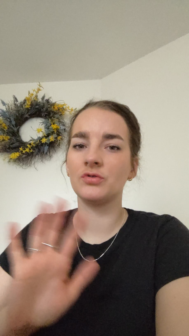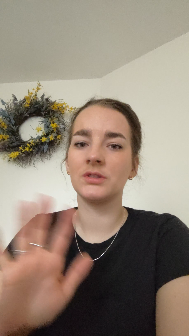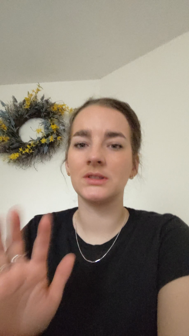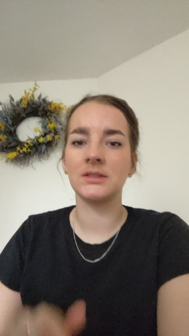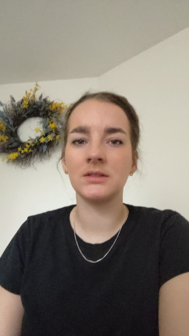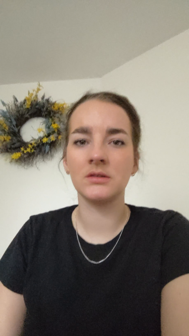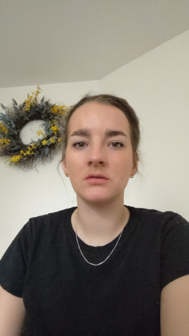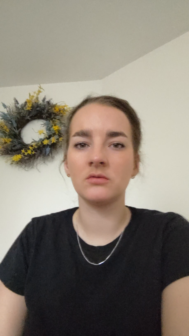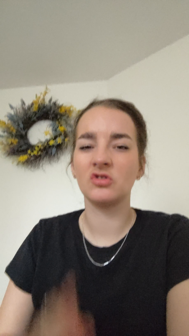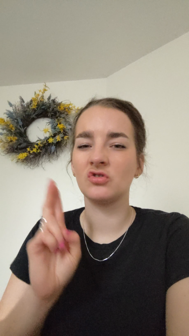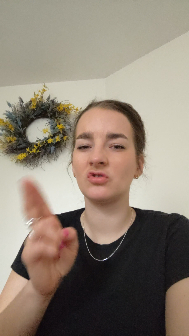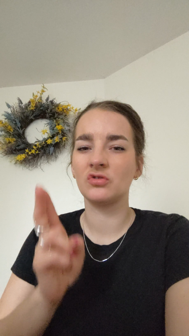hurry